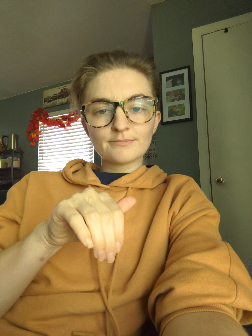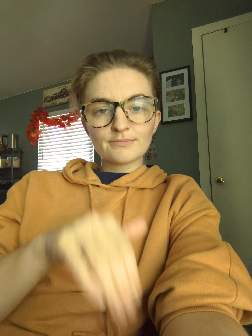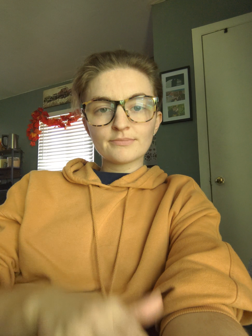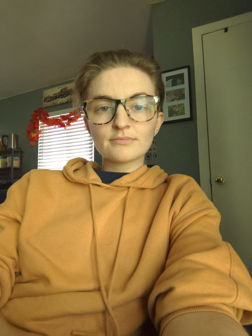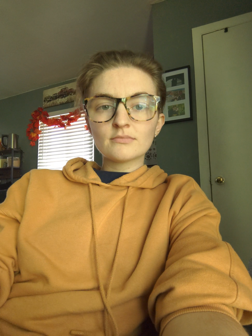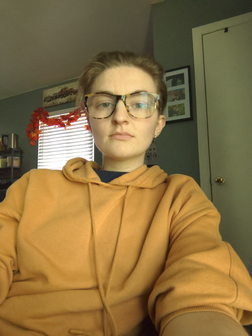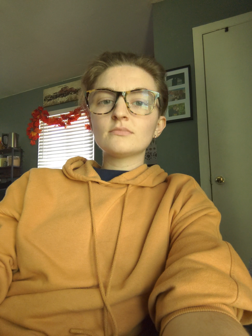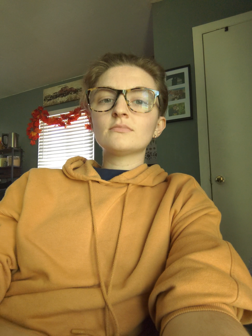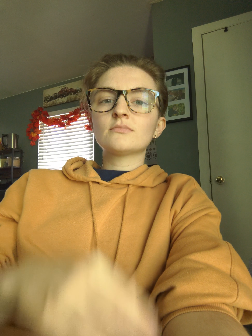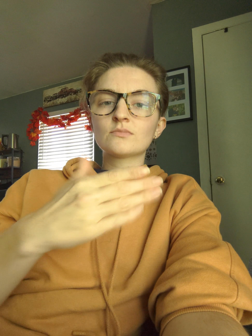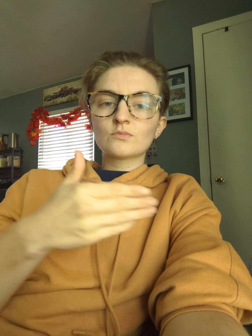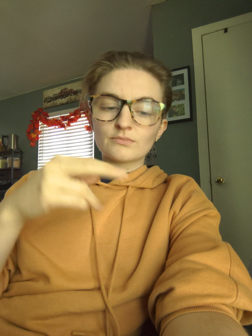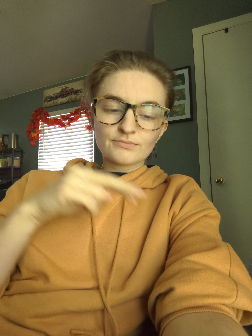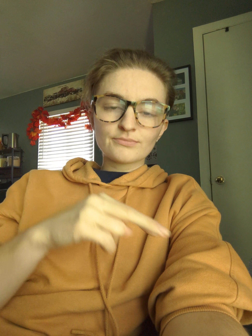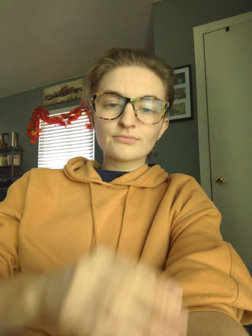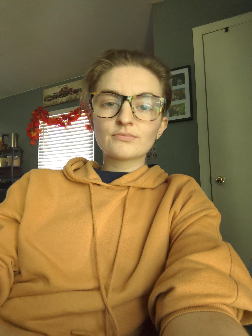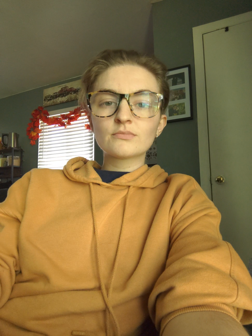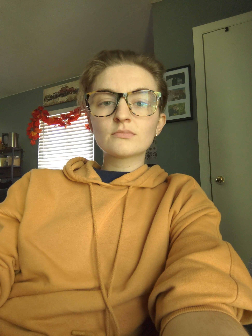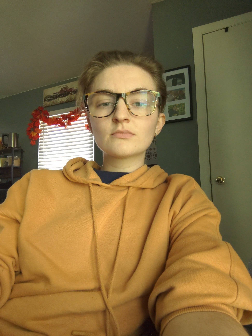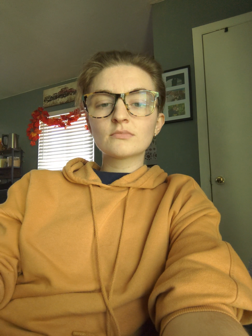babysitter